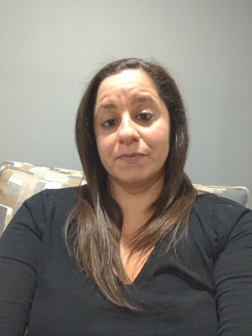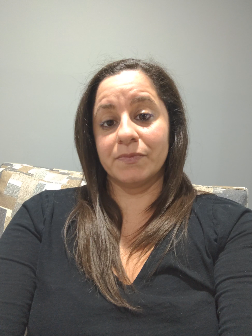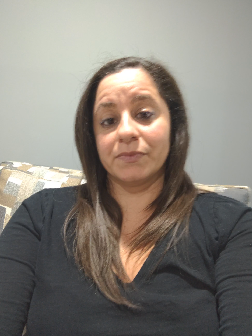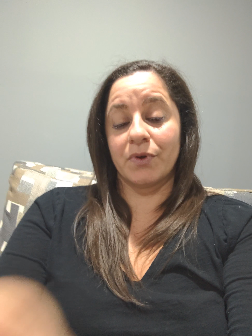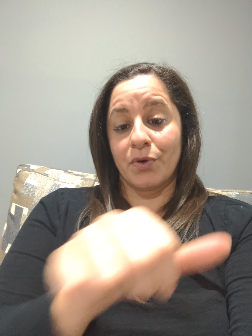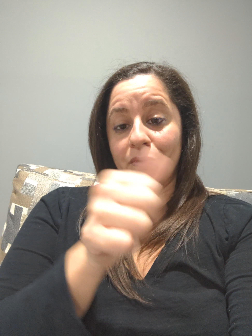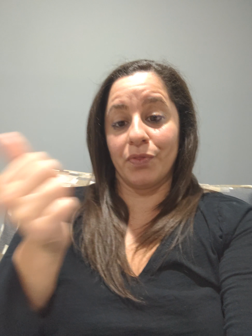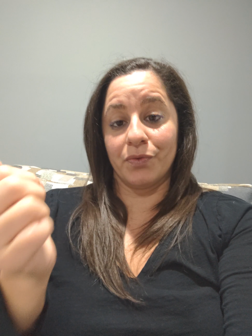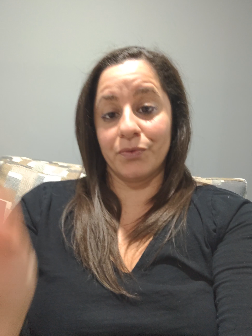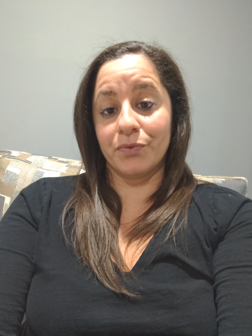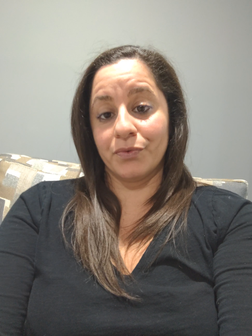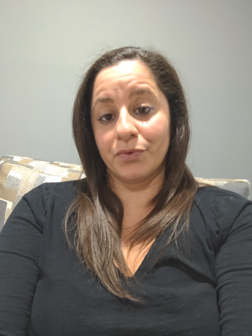another